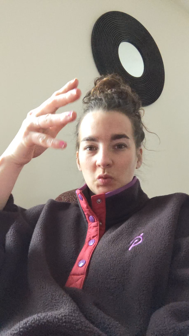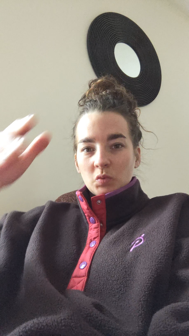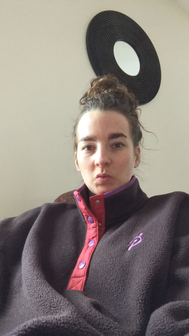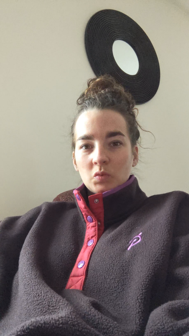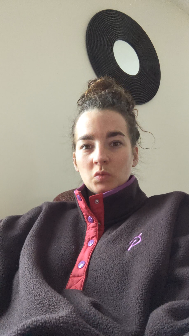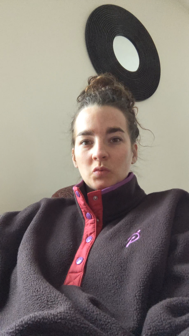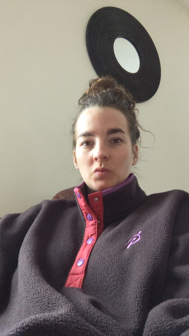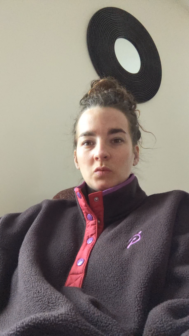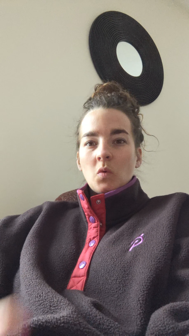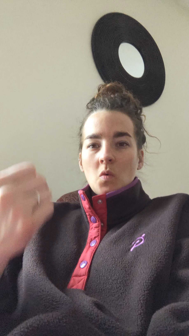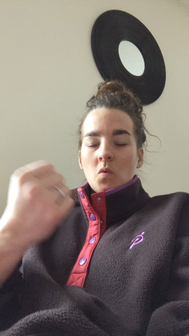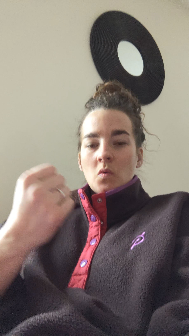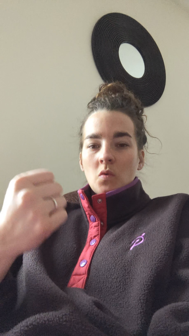hold